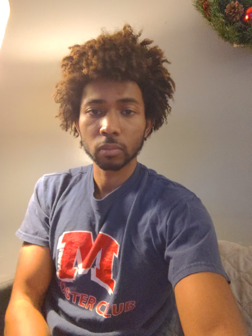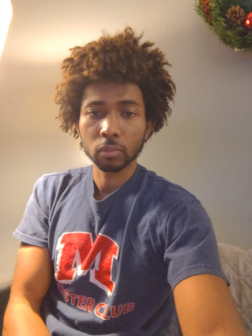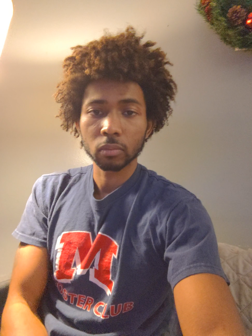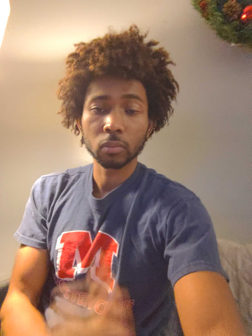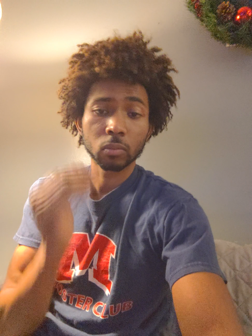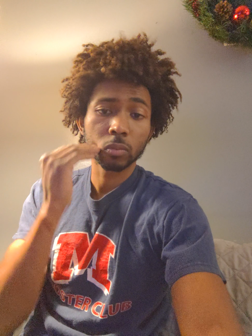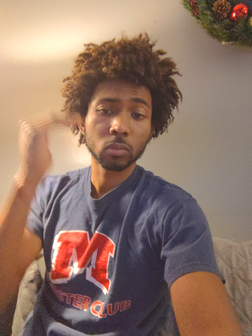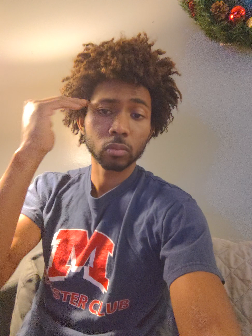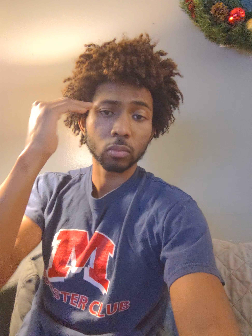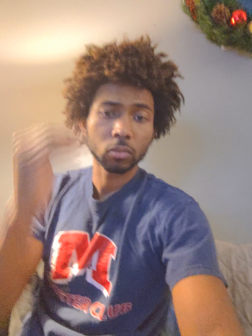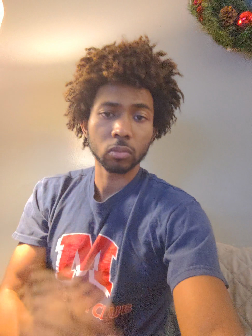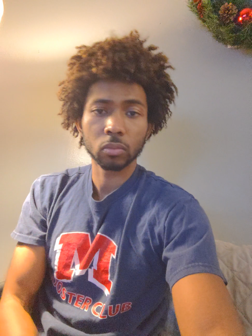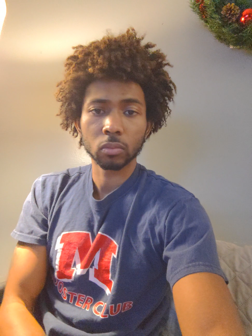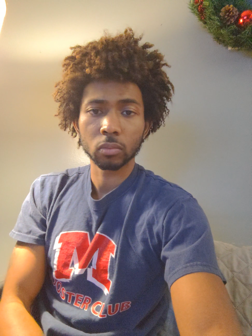head